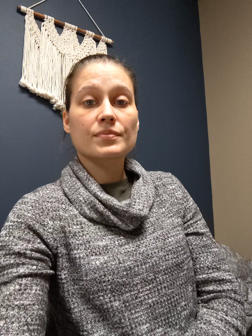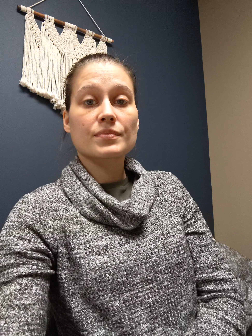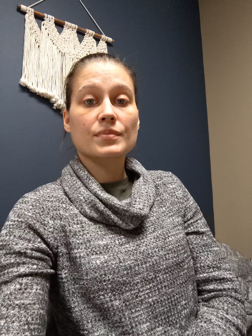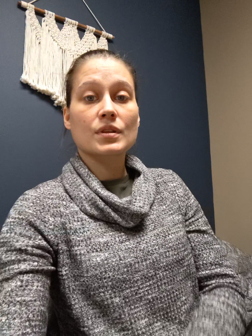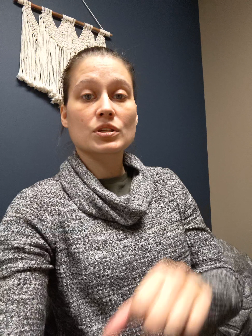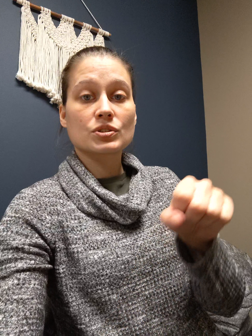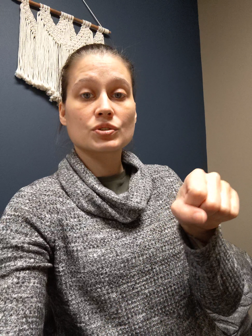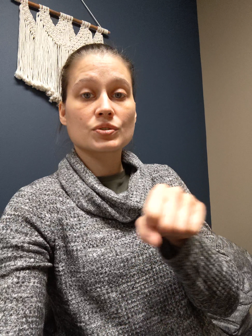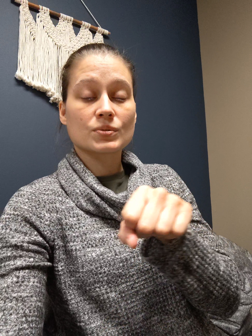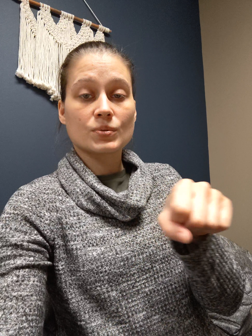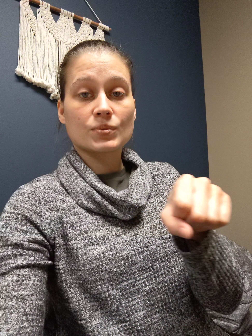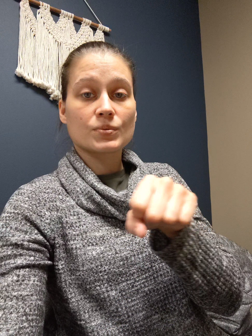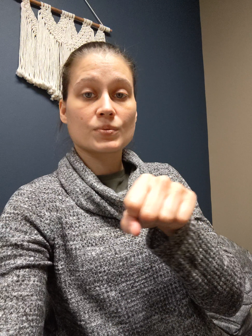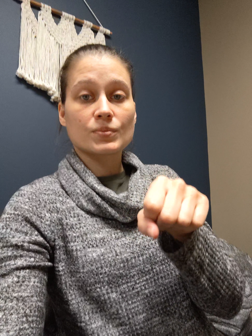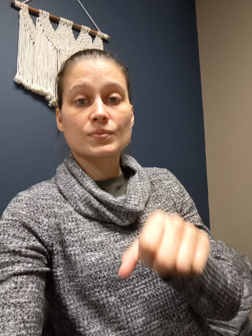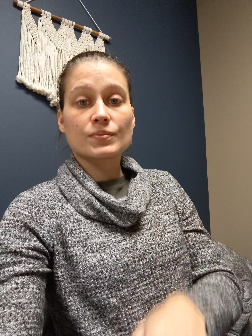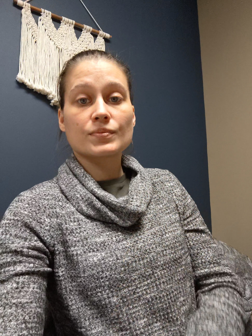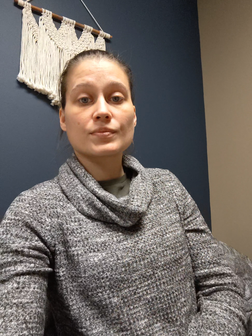shoe